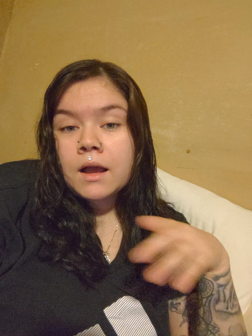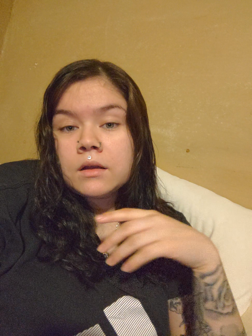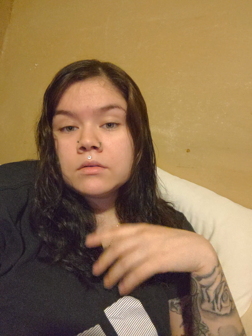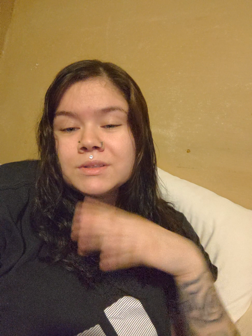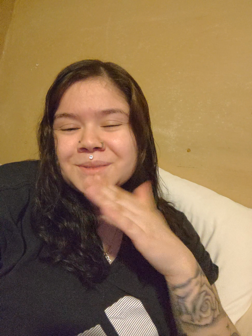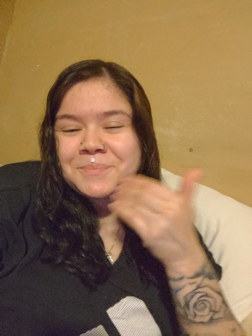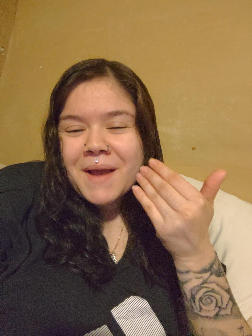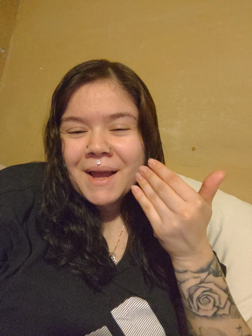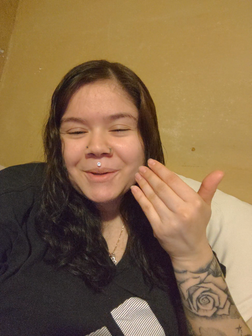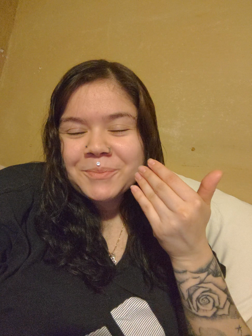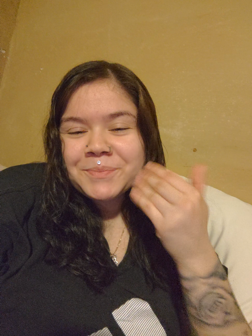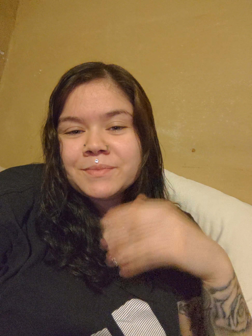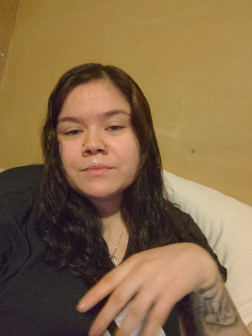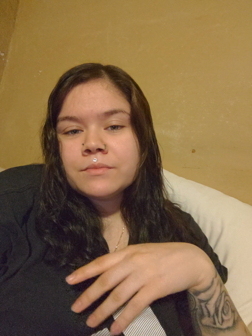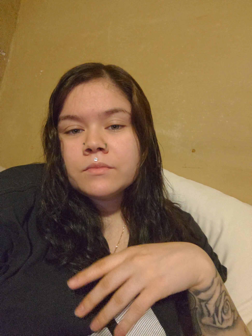smile